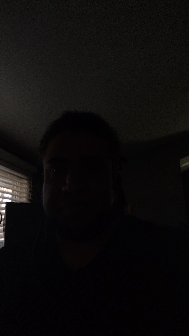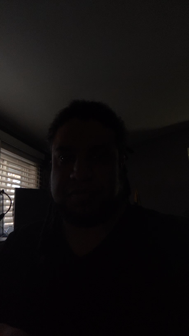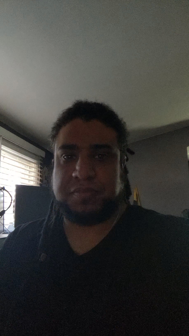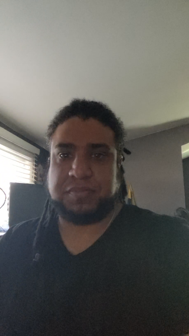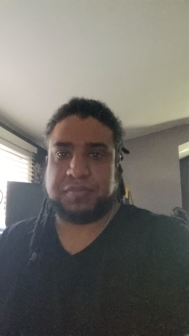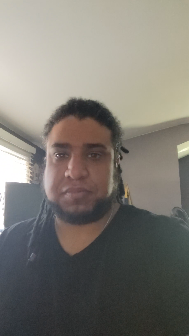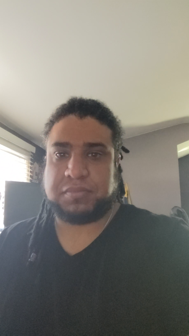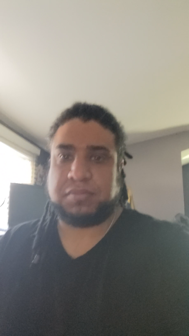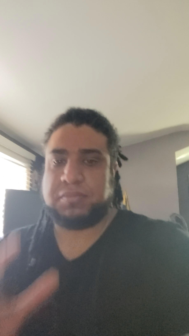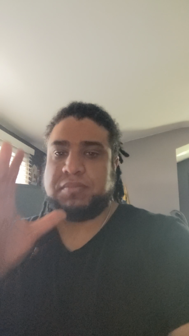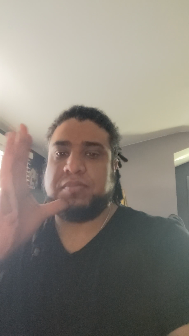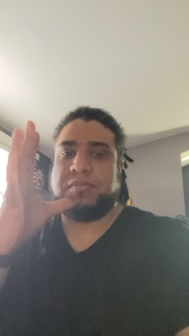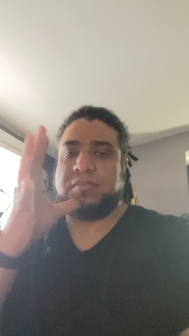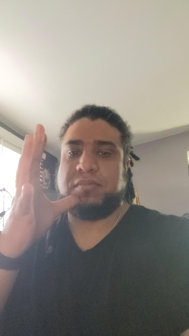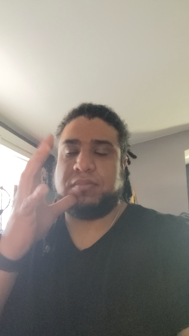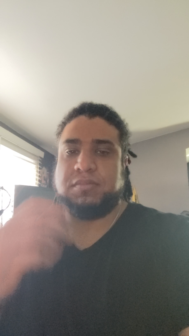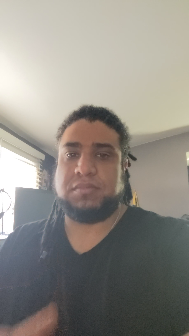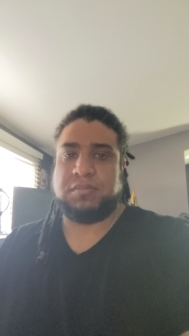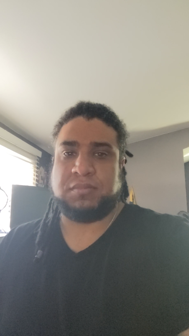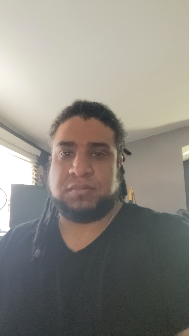mommy